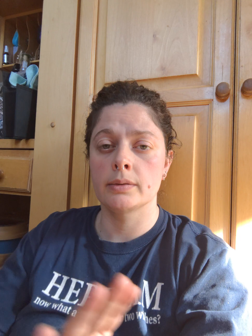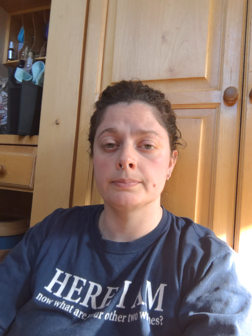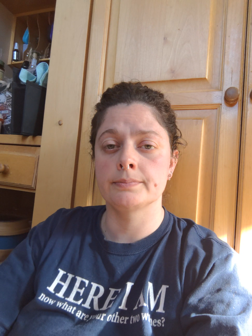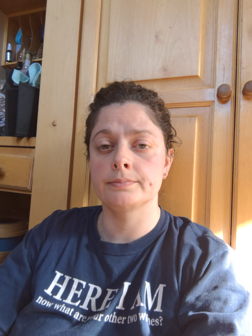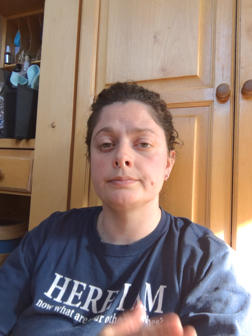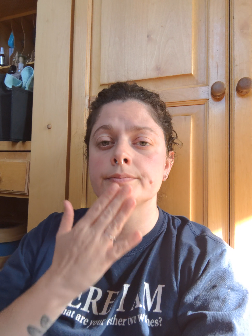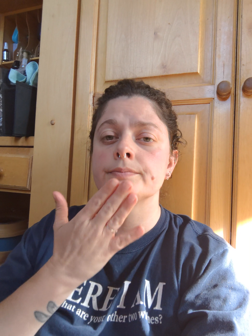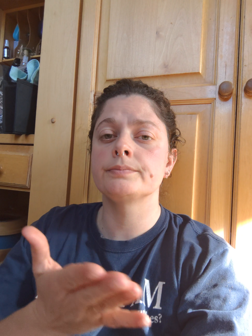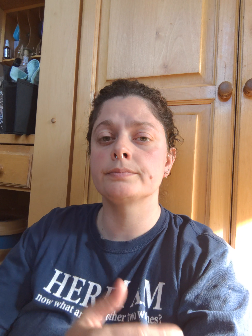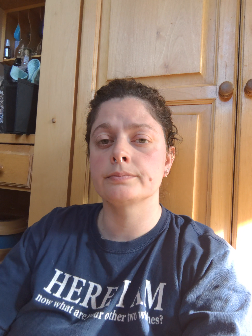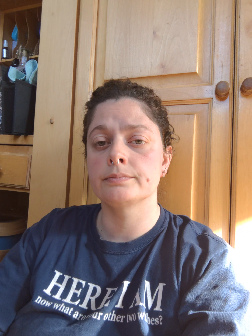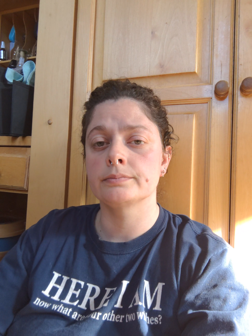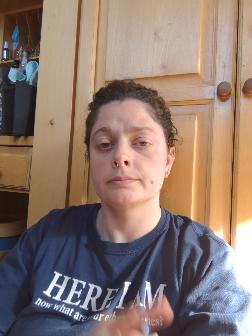thank you